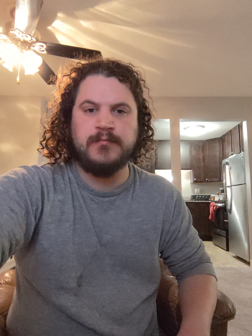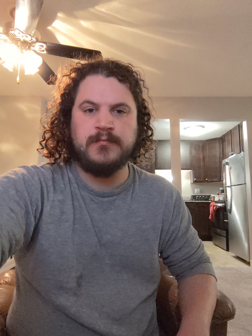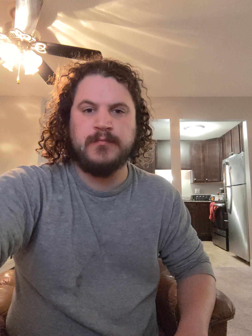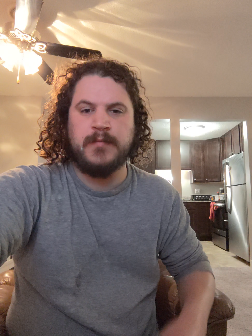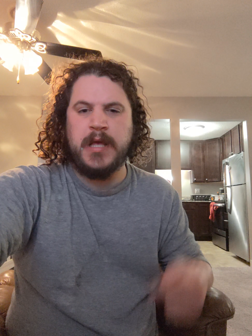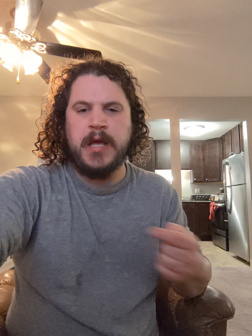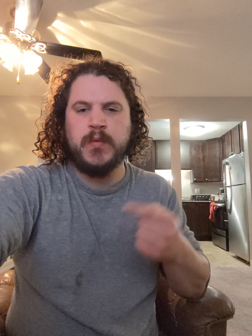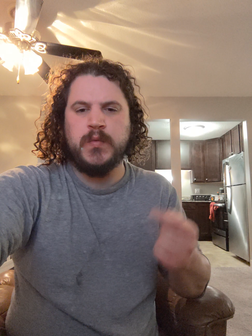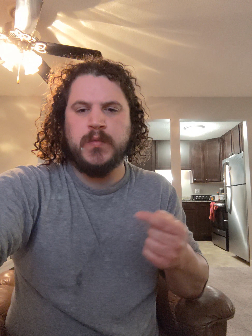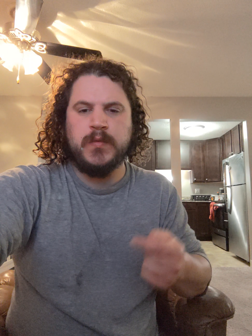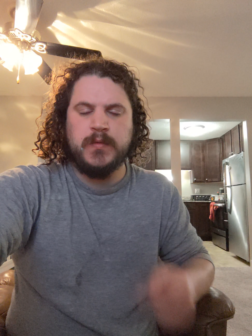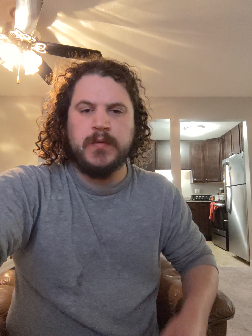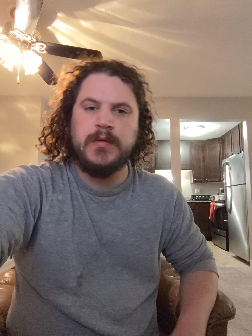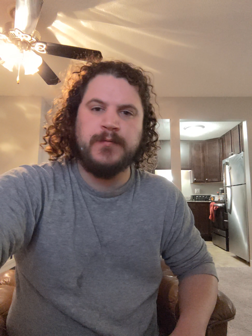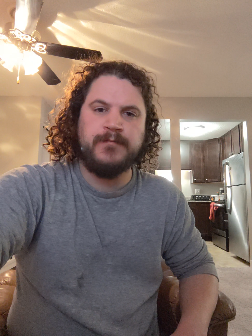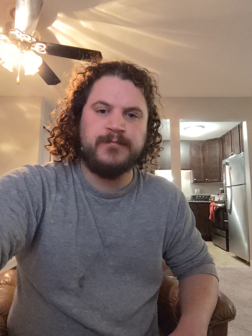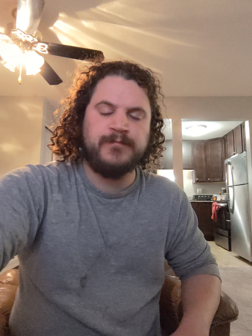owie